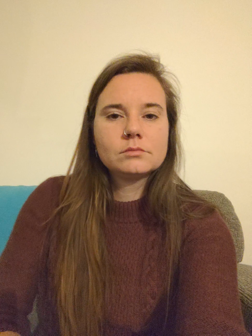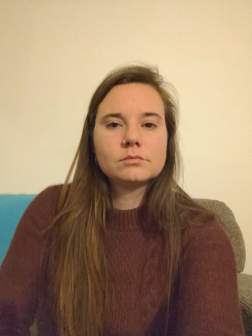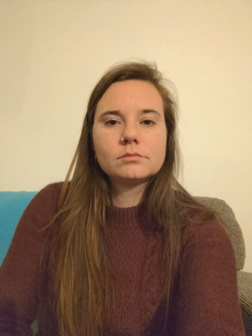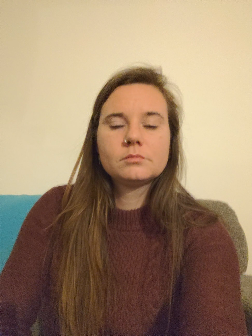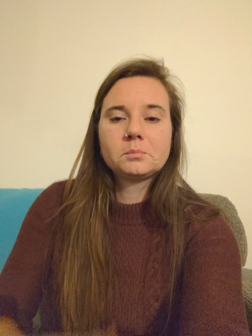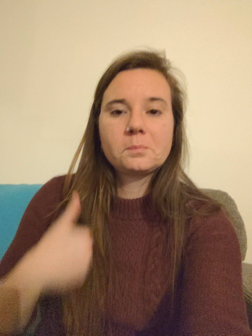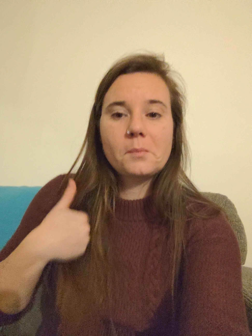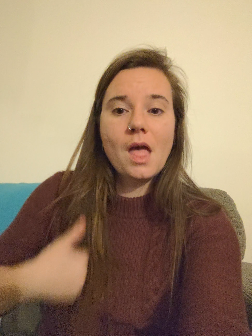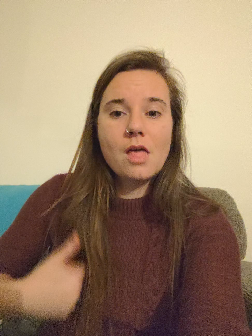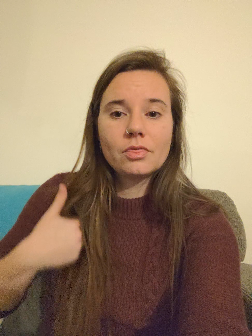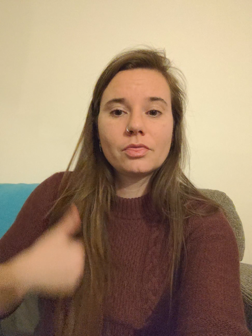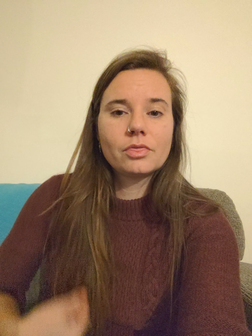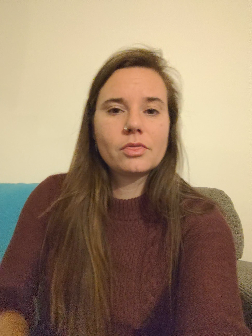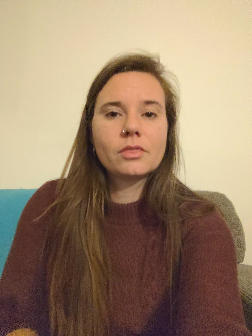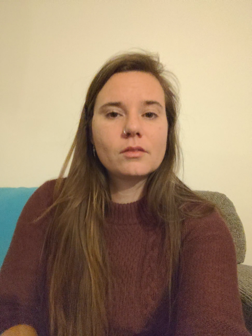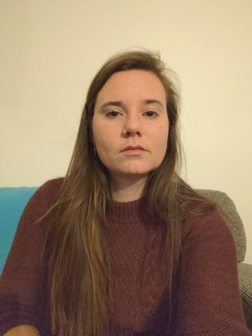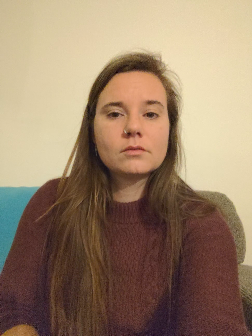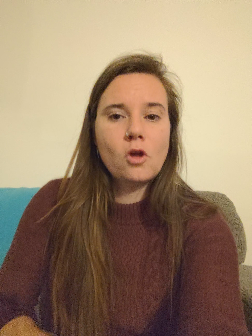bath